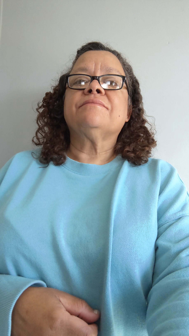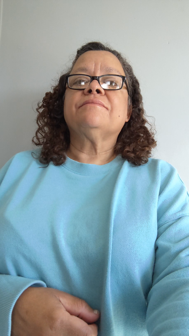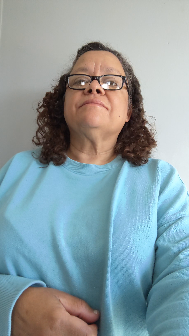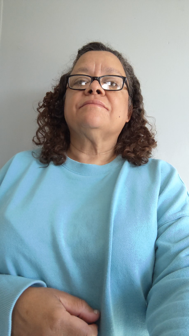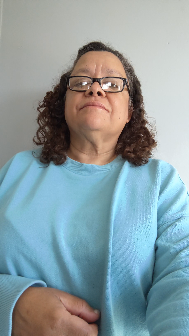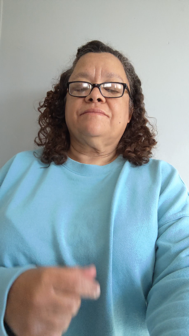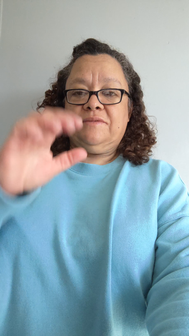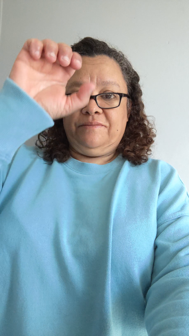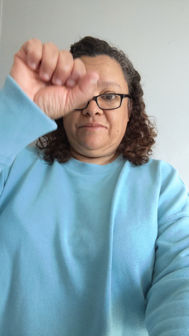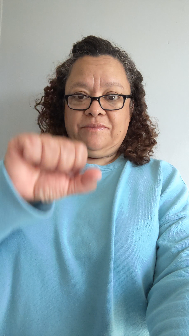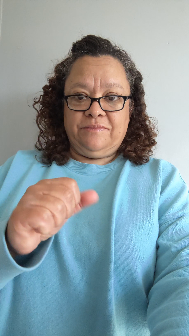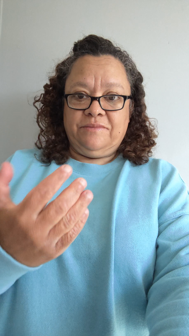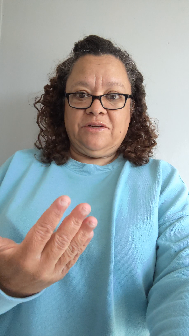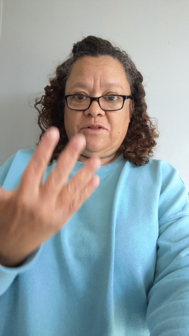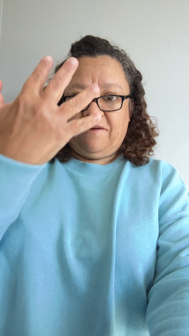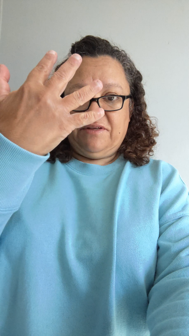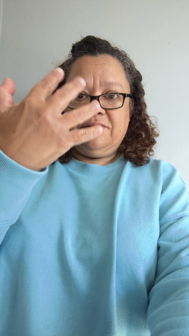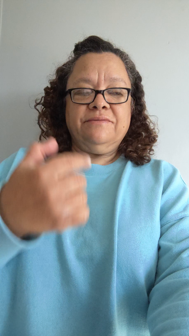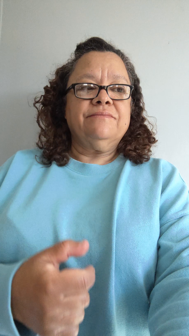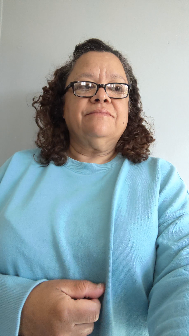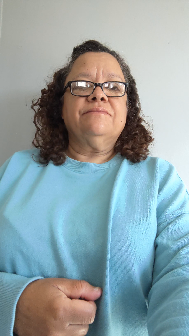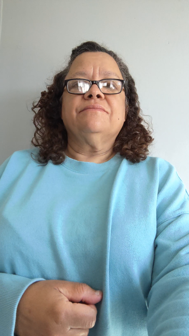gloves